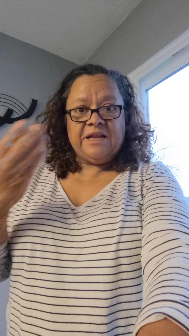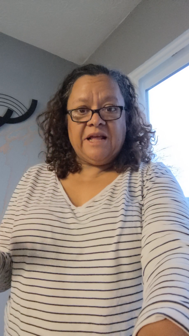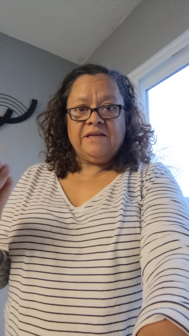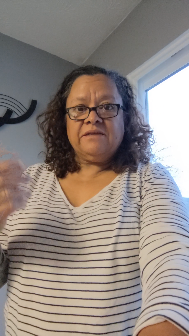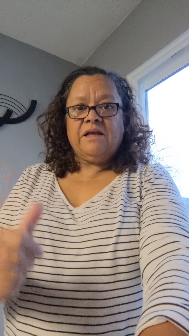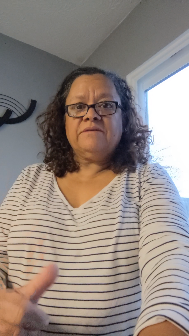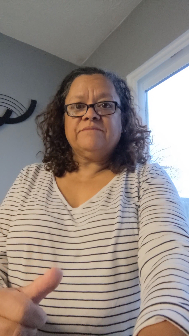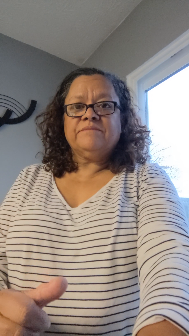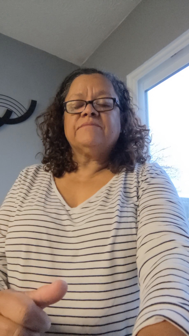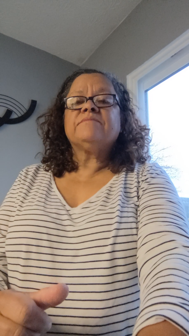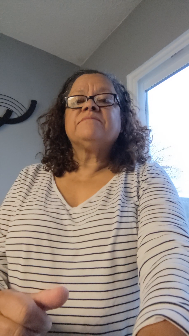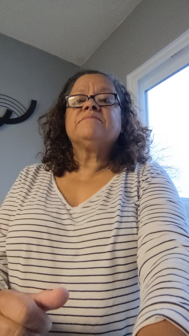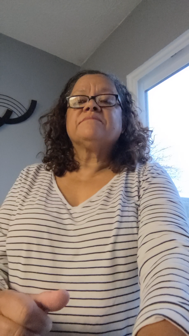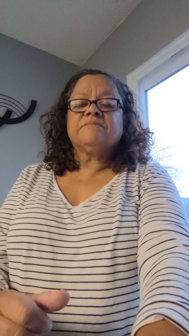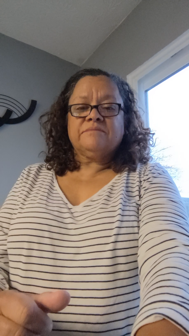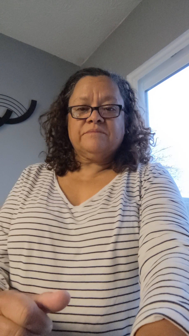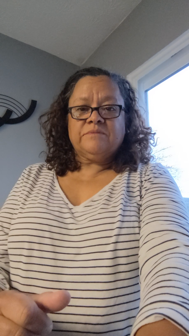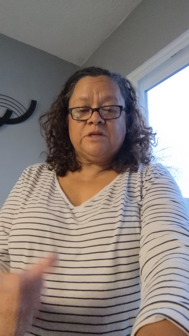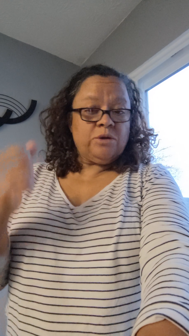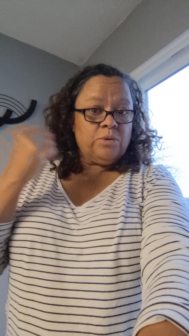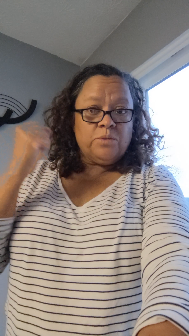cold